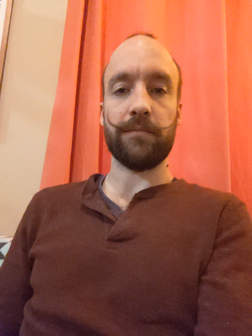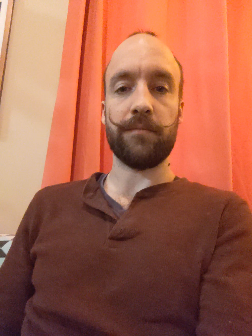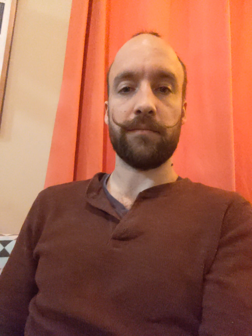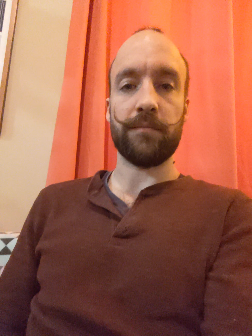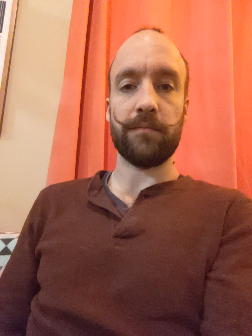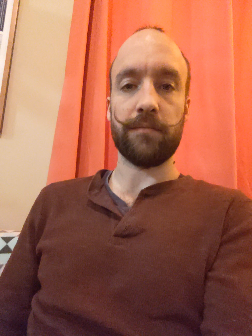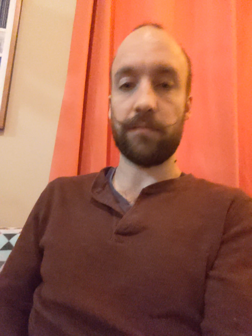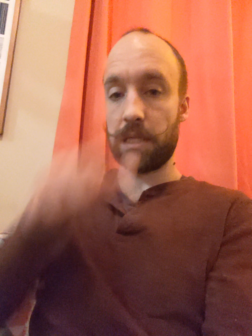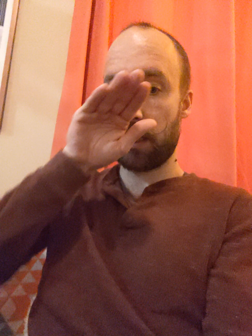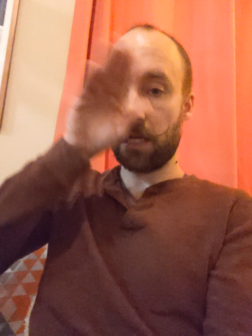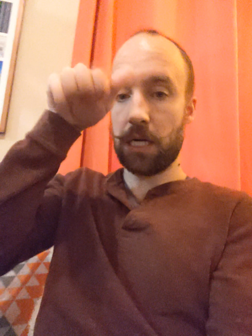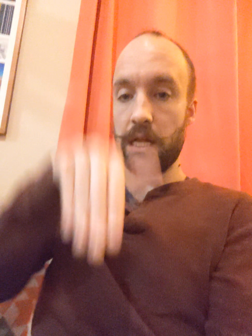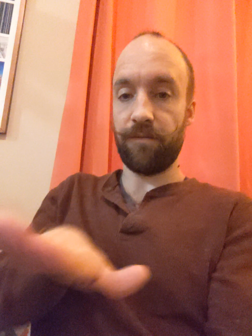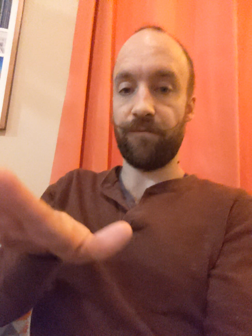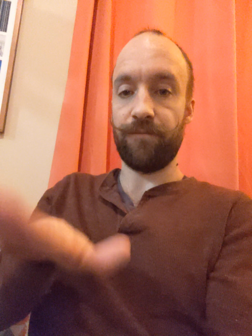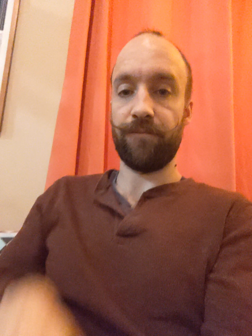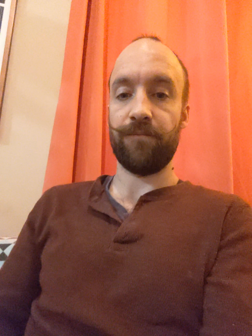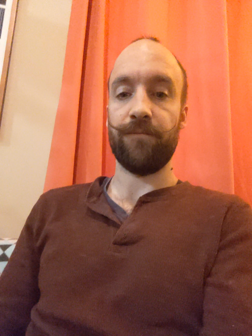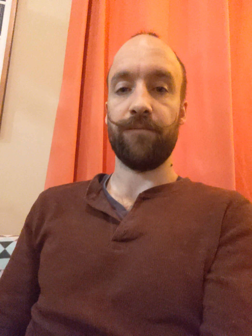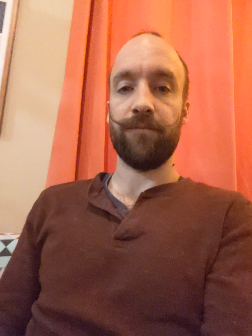elephant